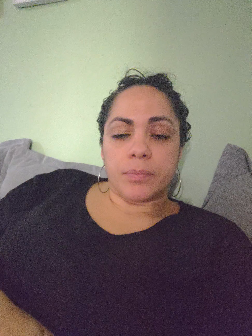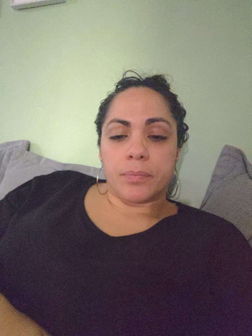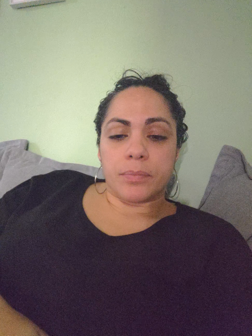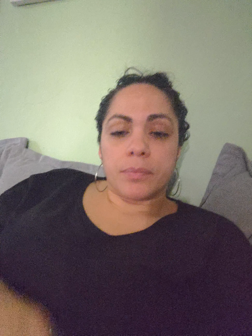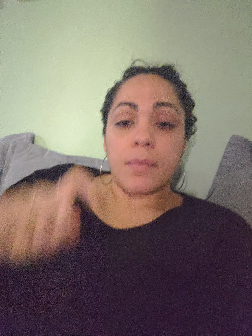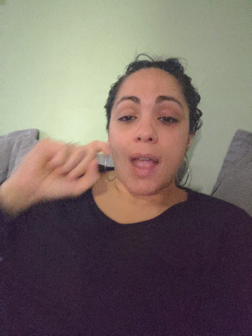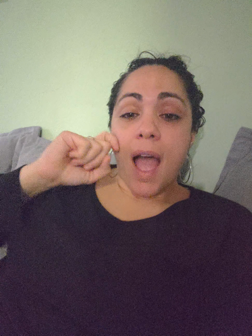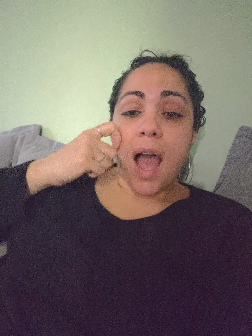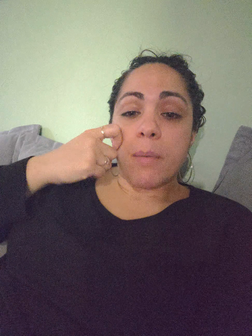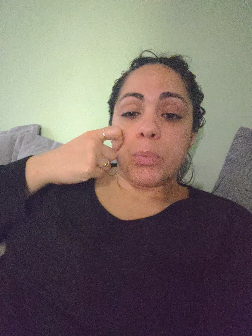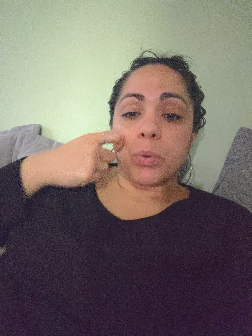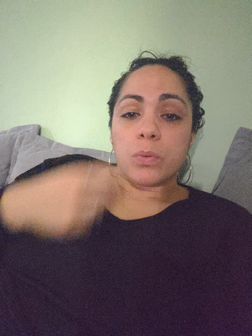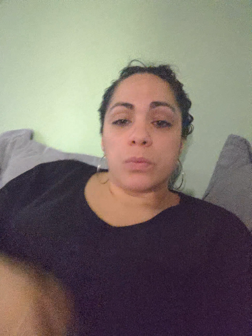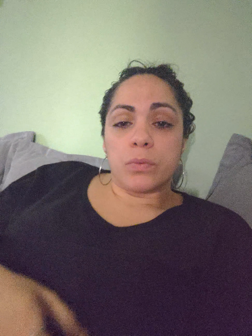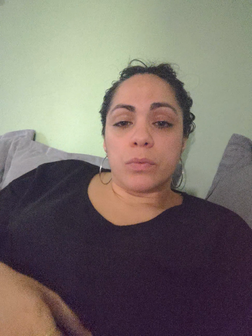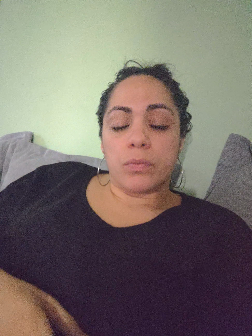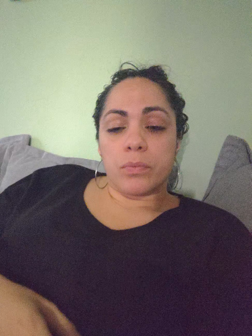apple